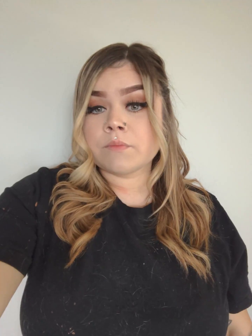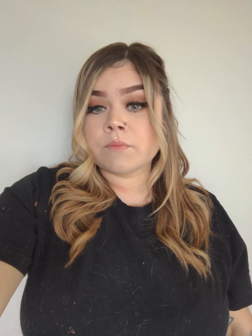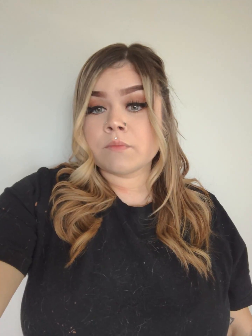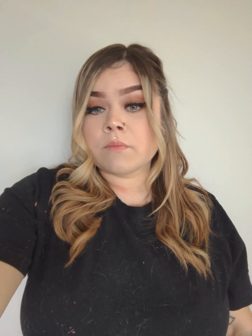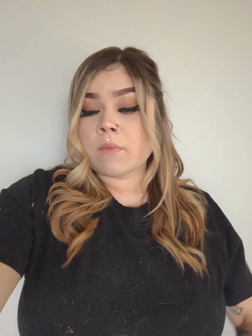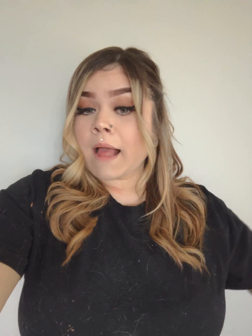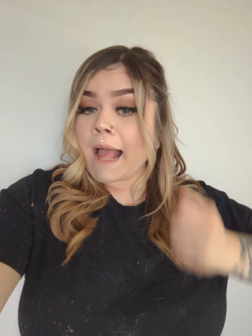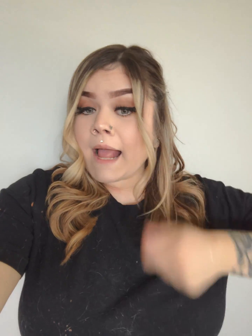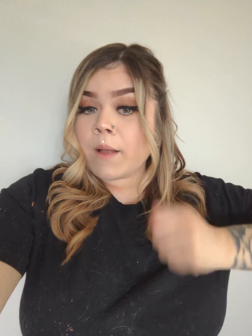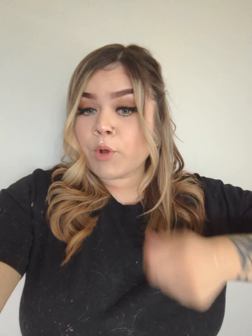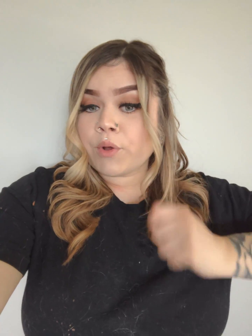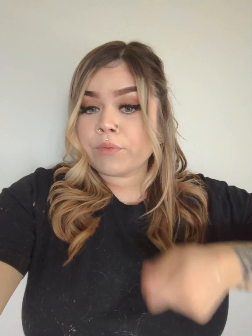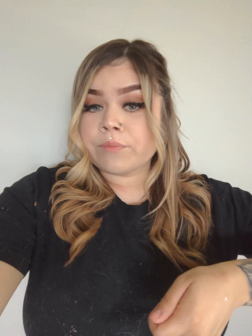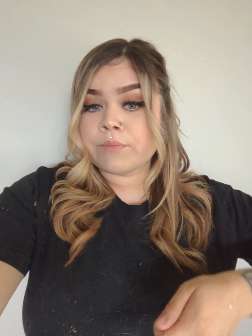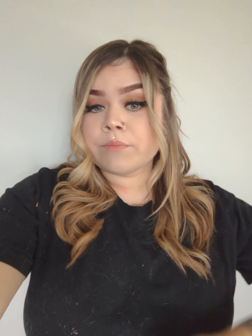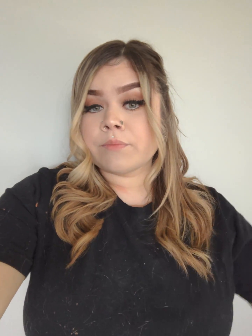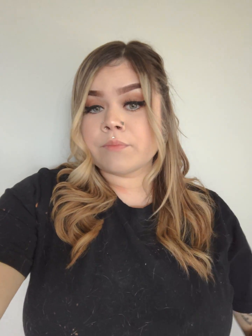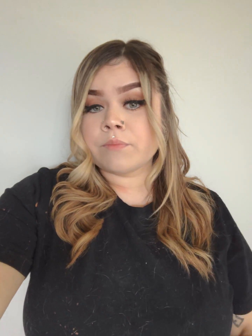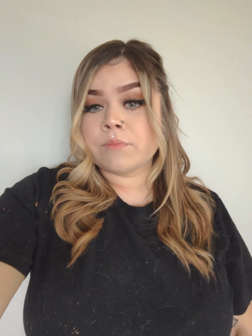hammer